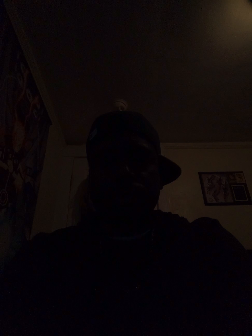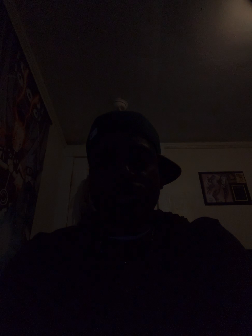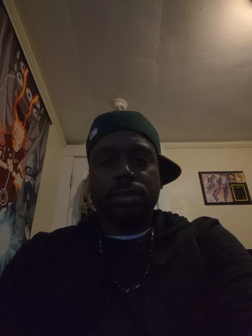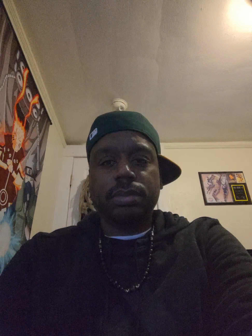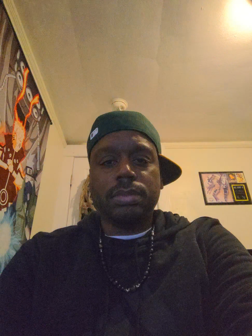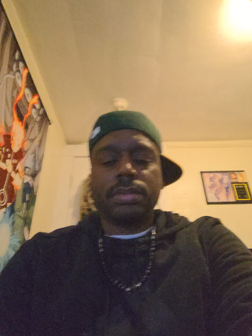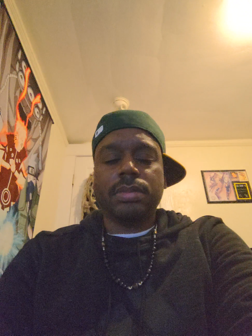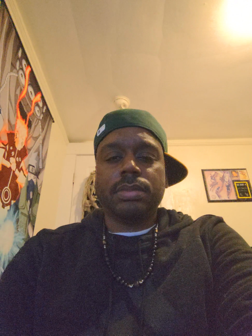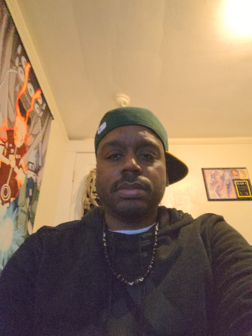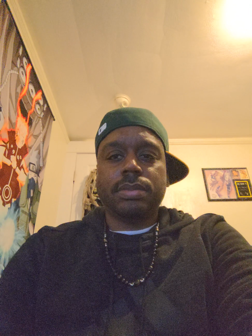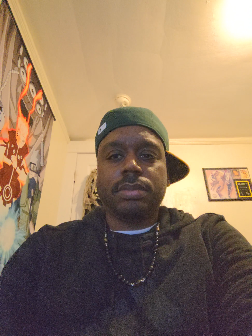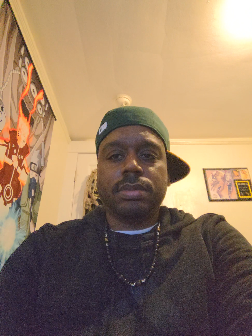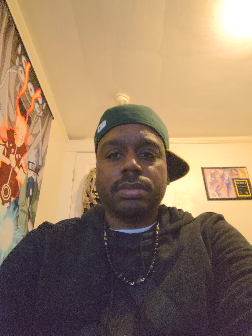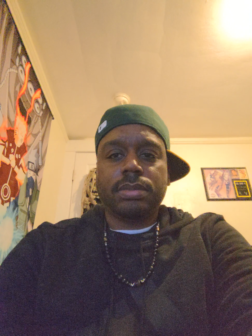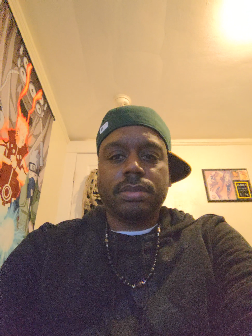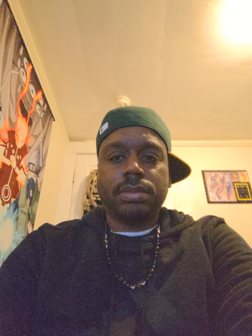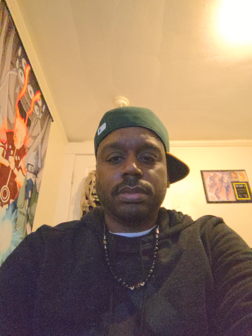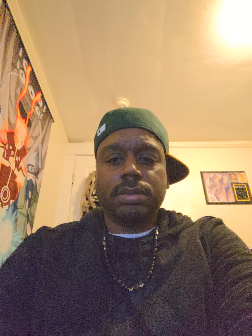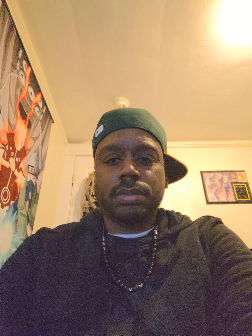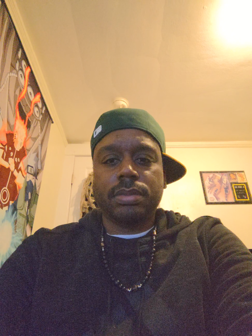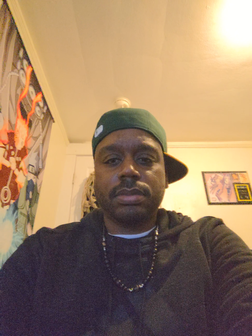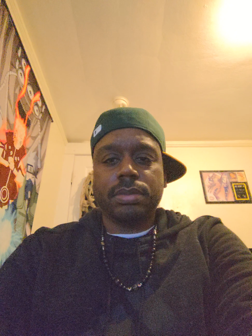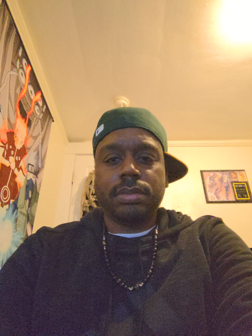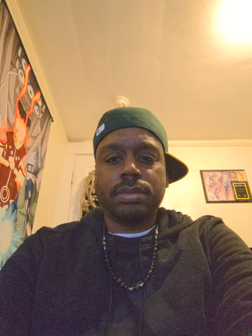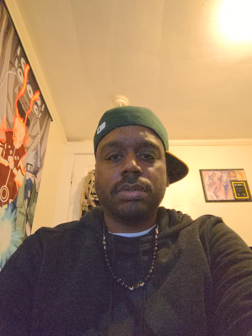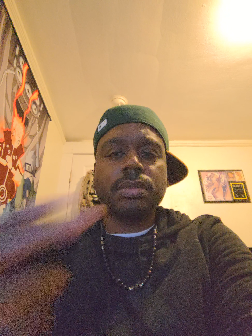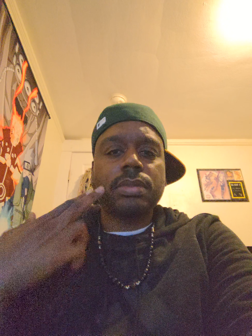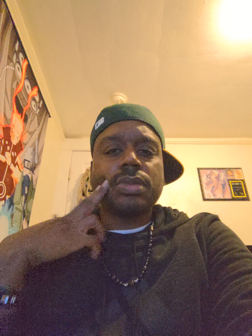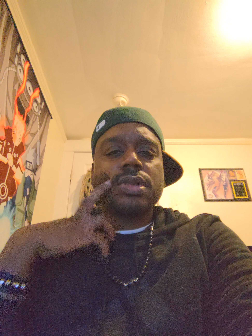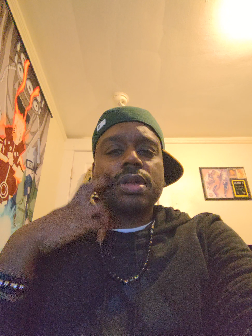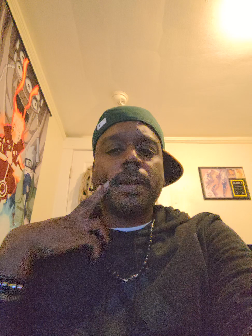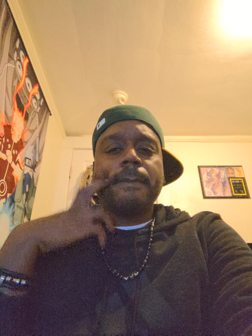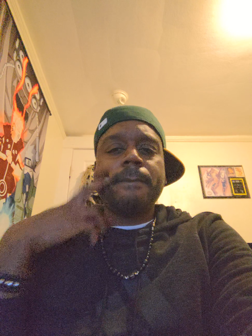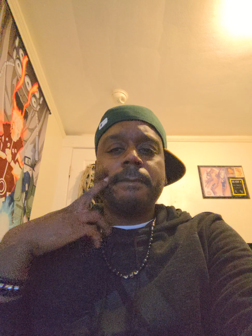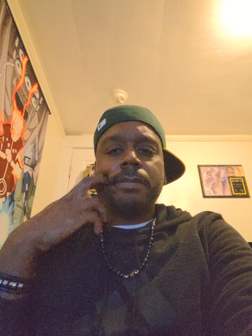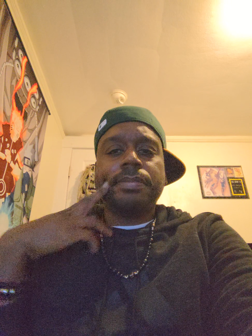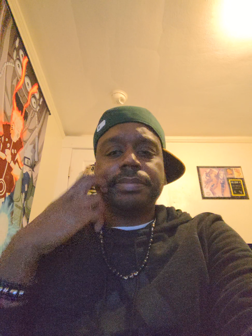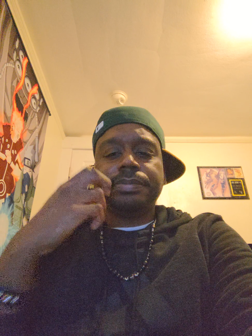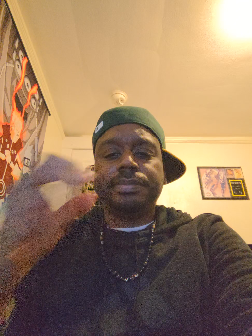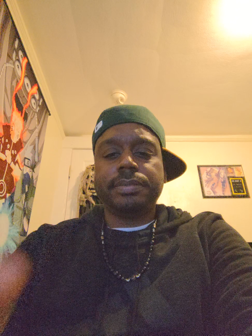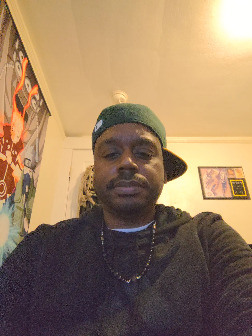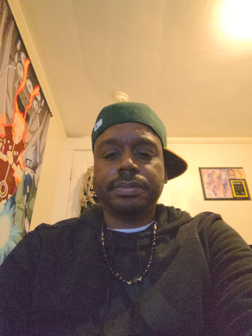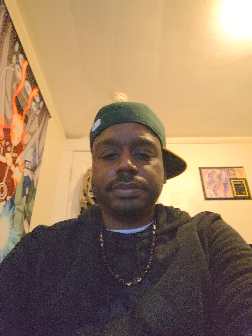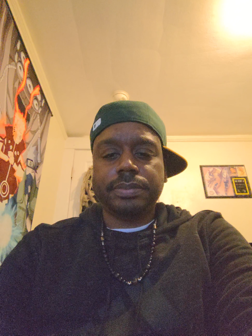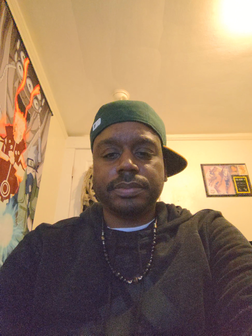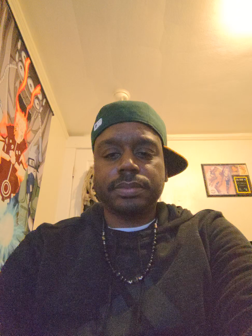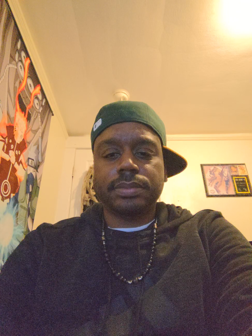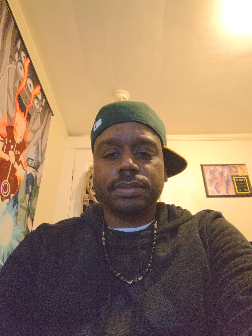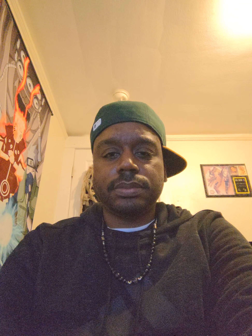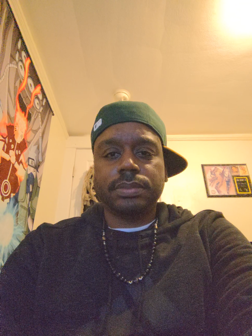gum